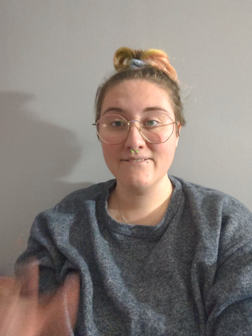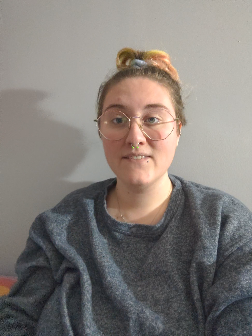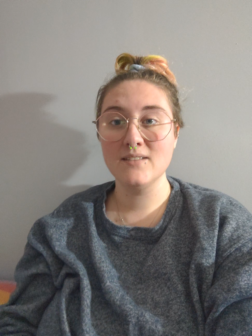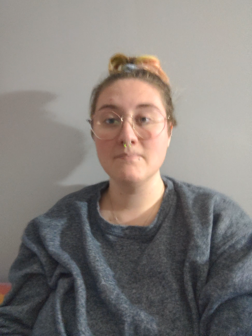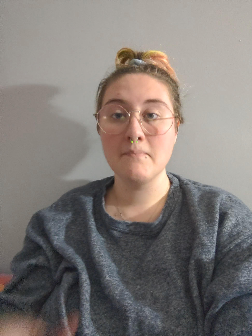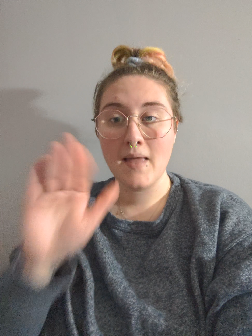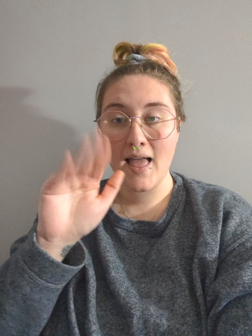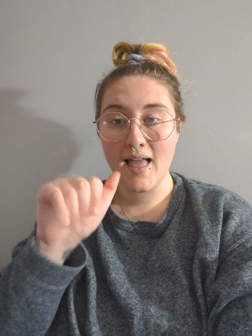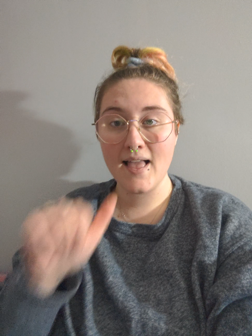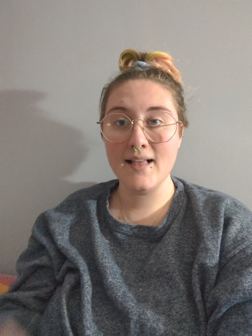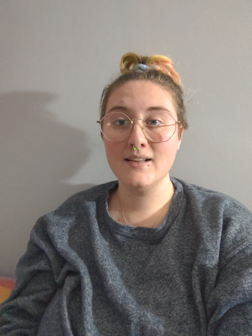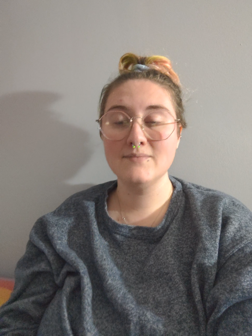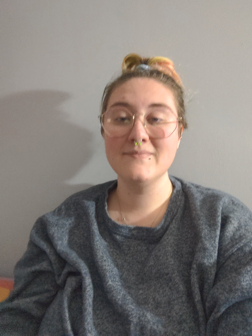bye